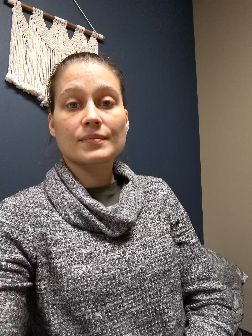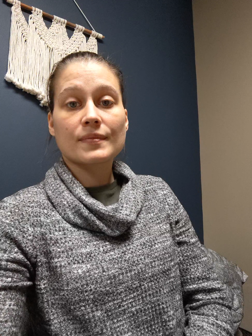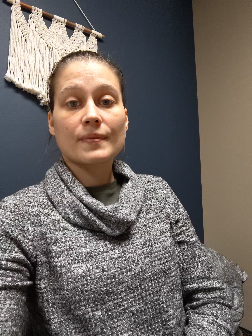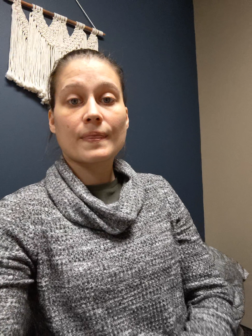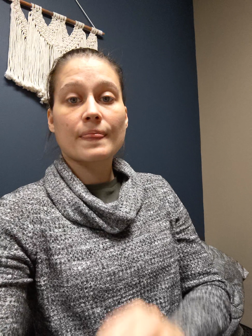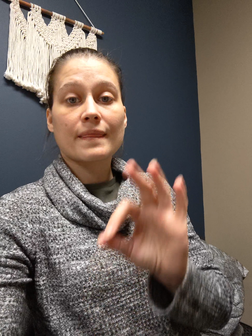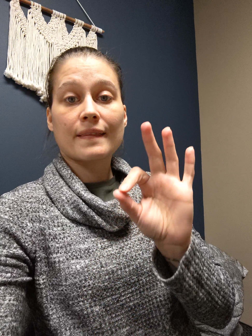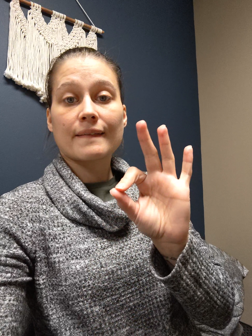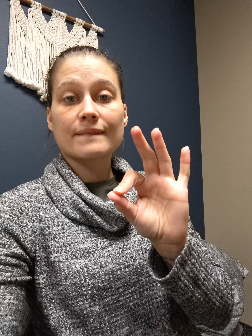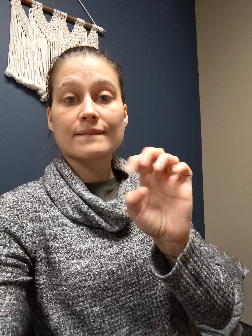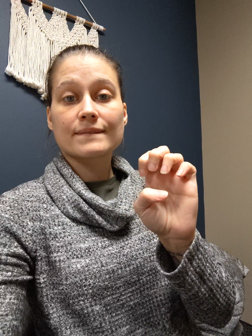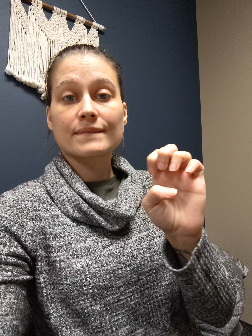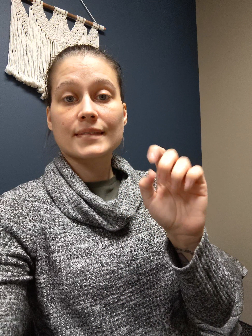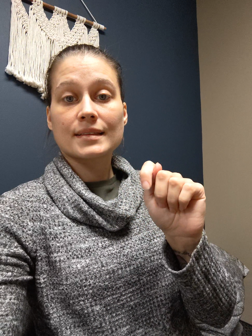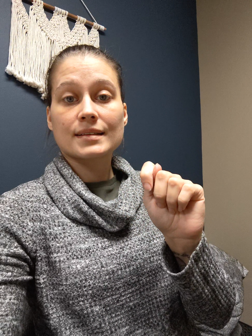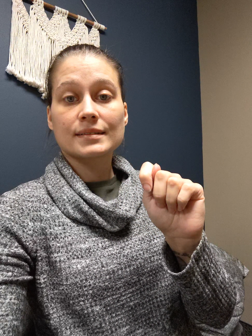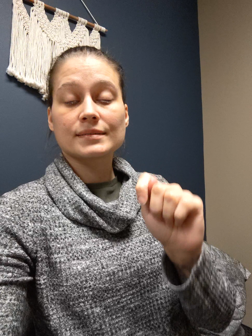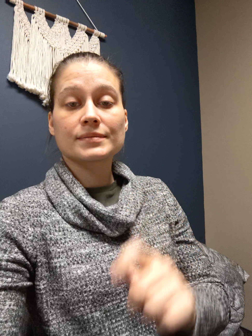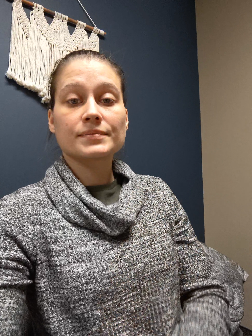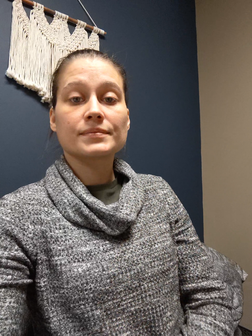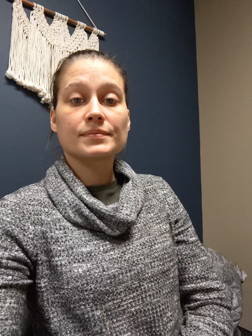feet